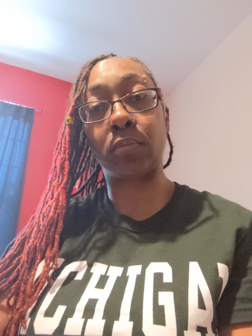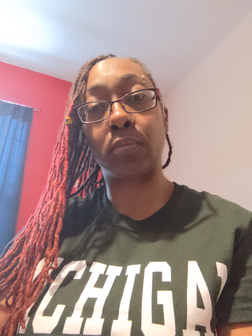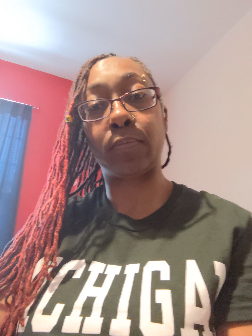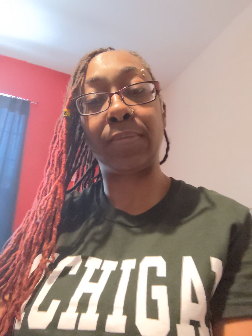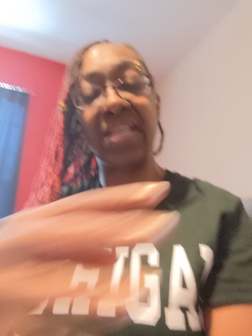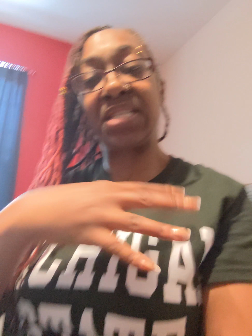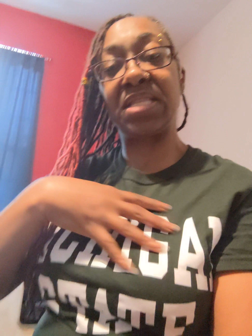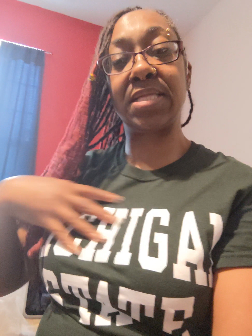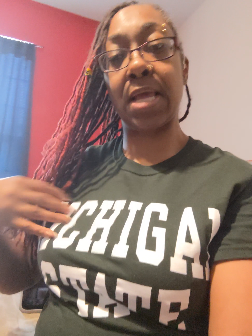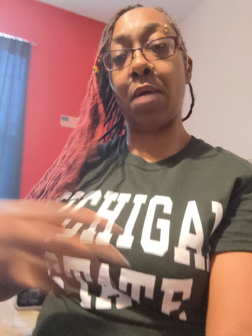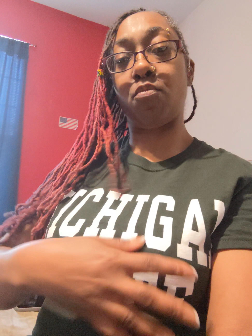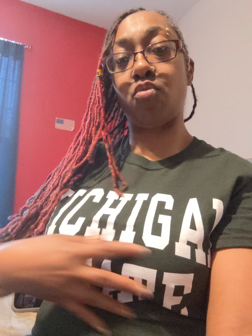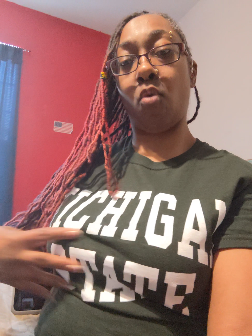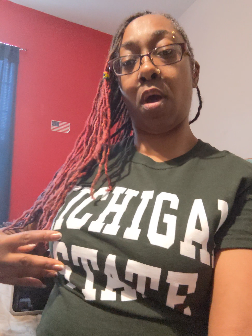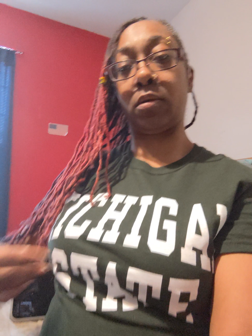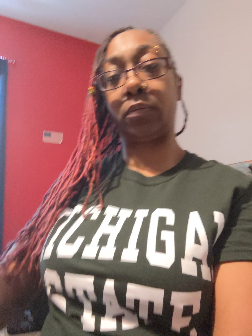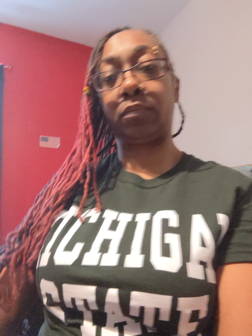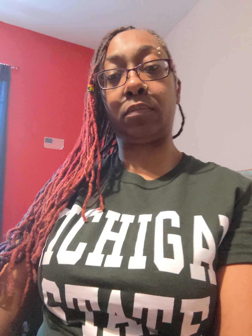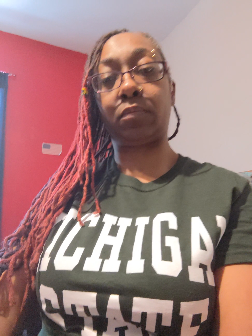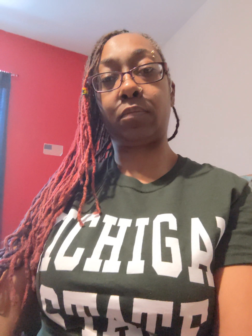zebra